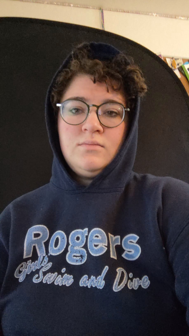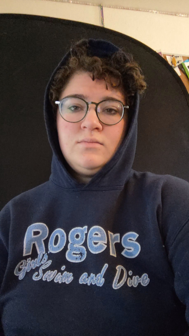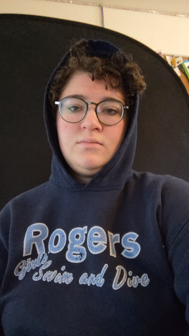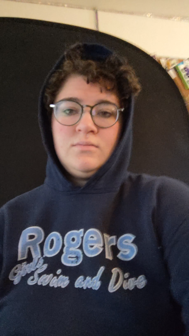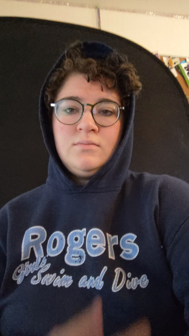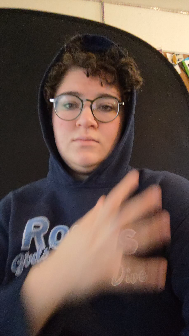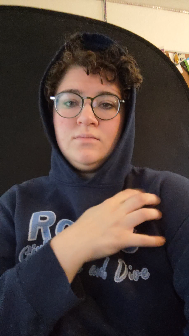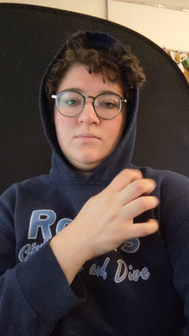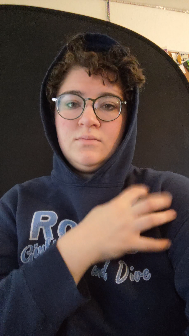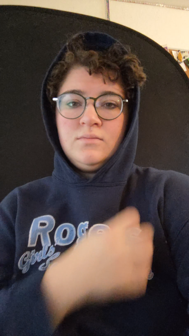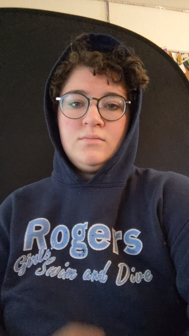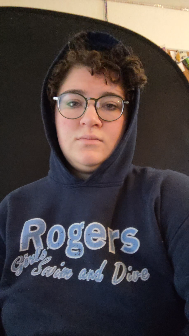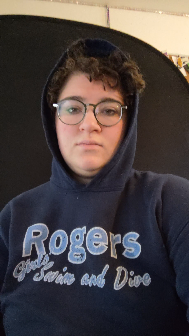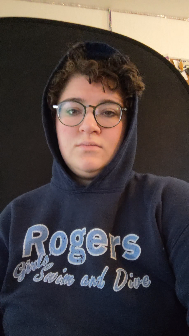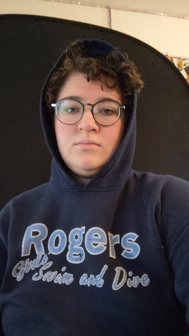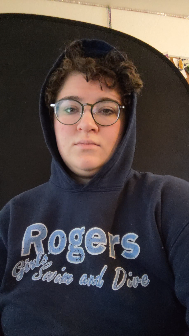bear